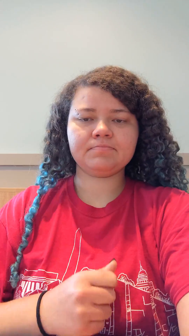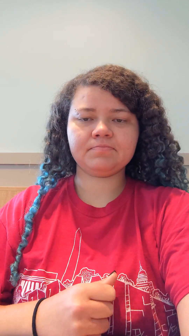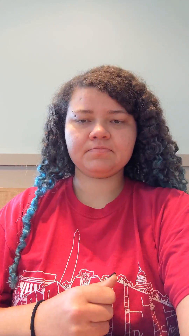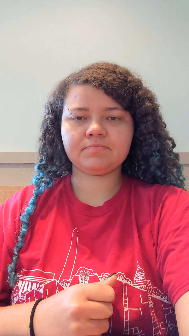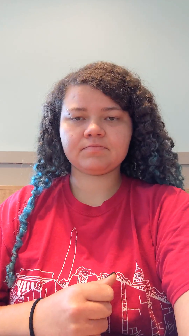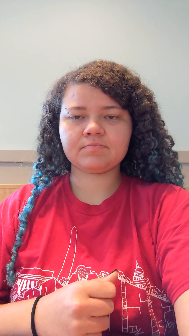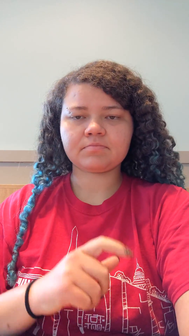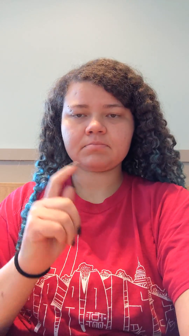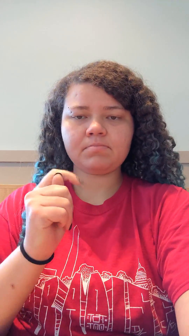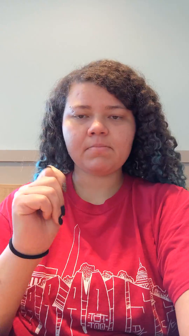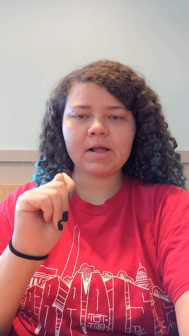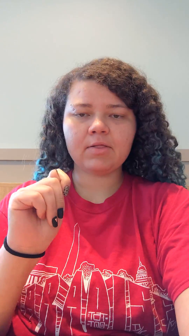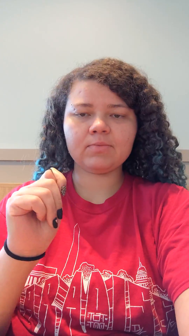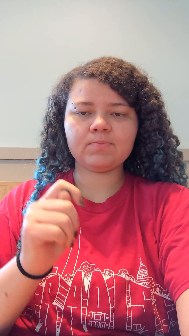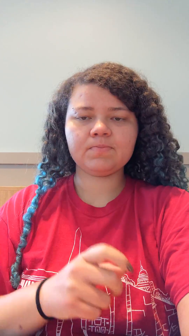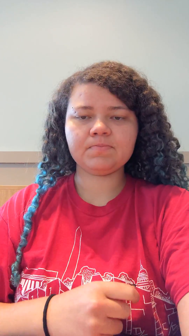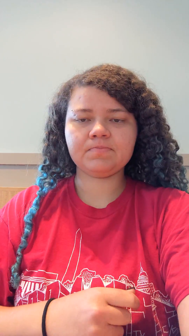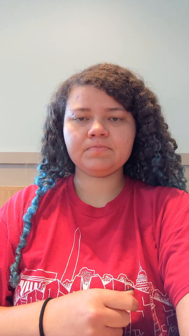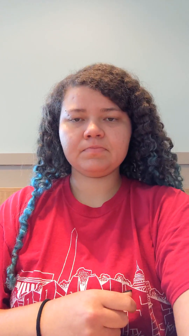bathroom